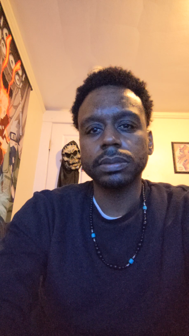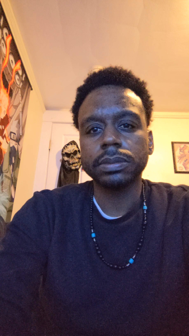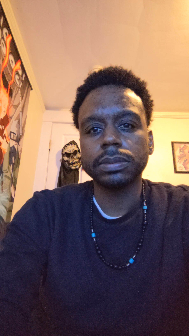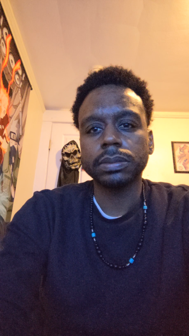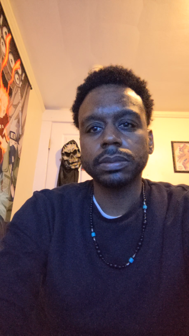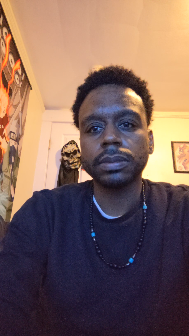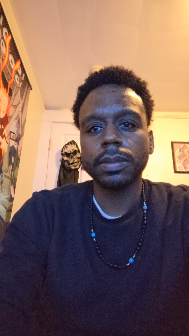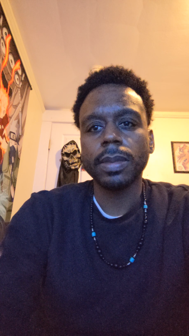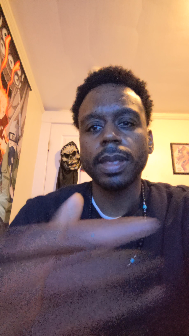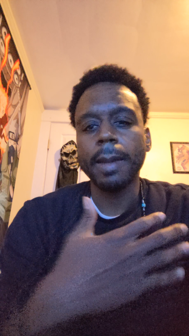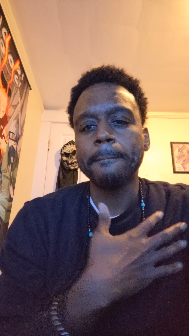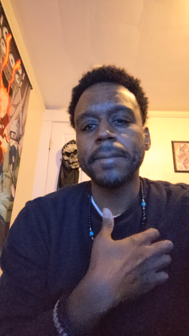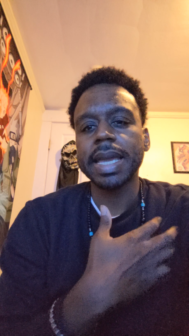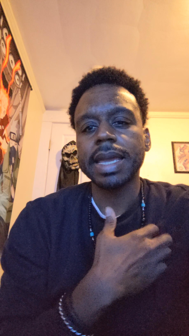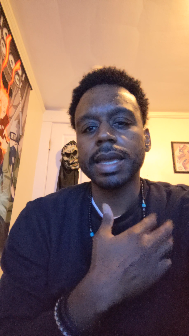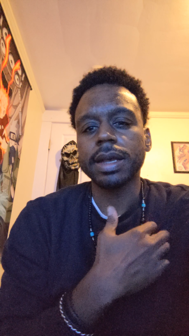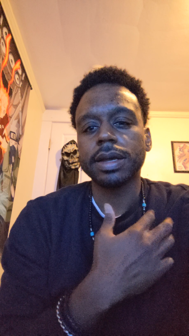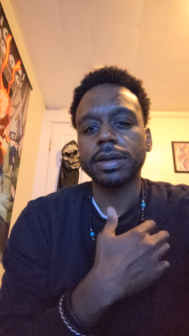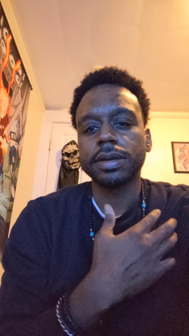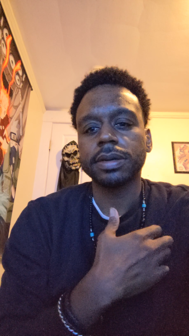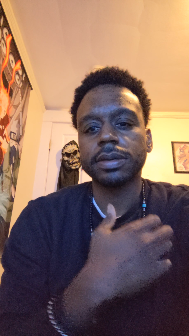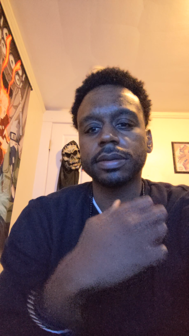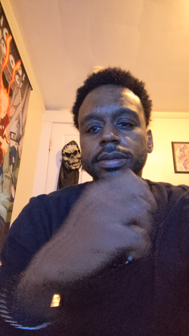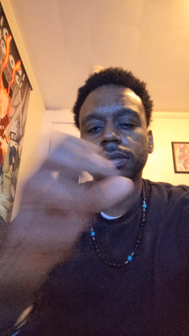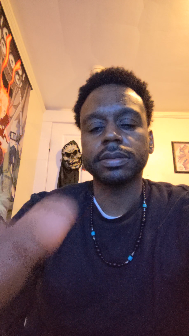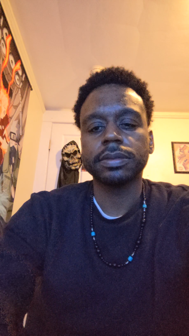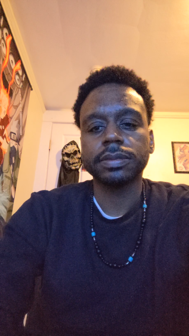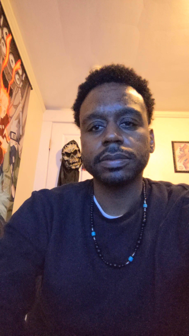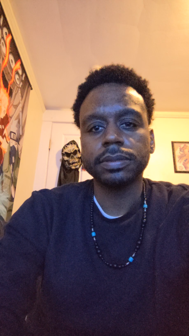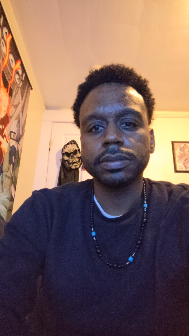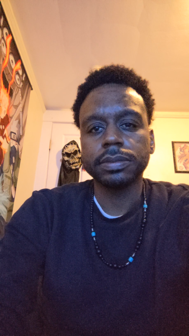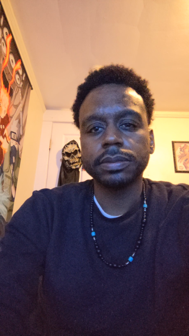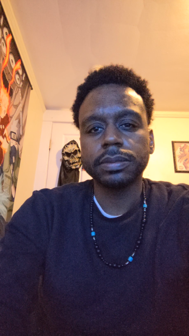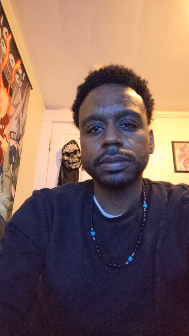bear